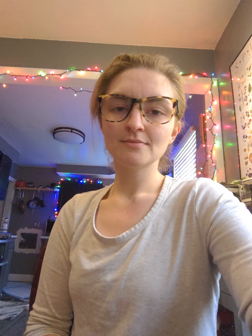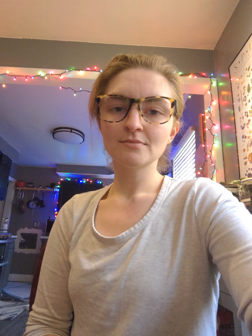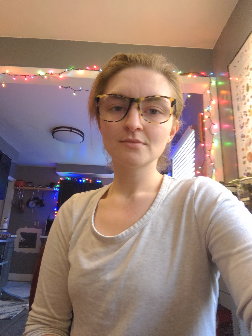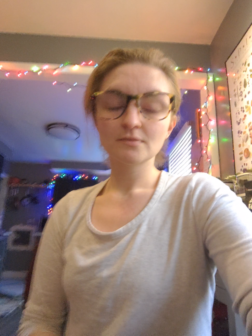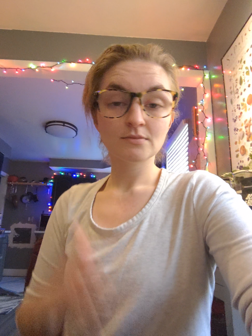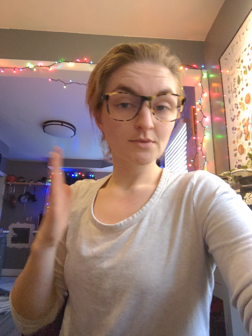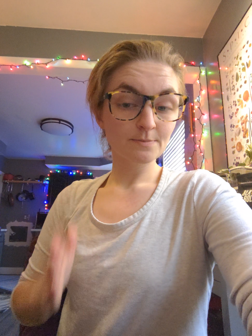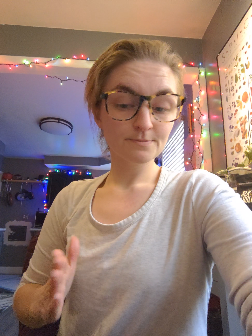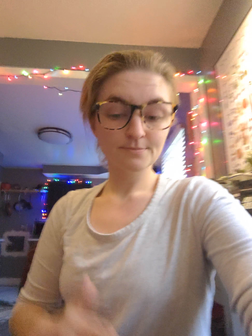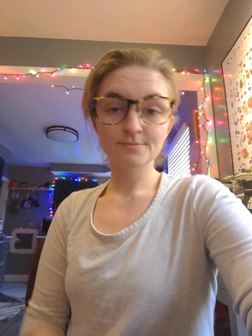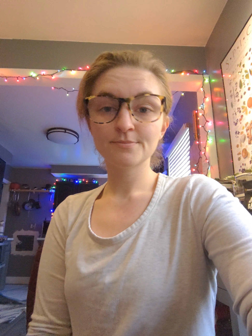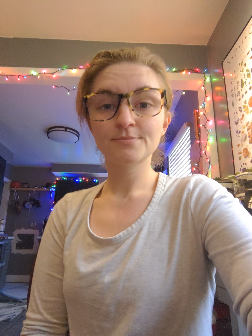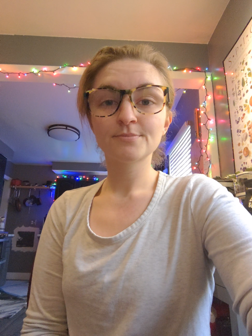beside